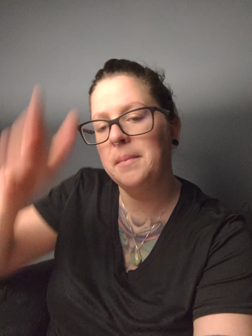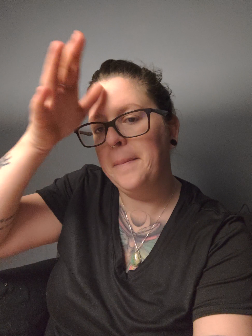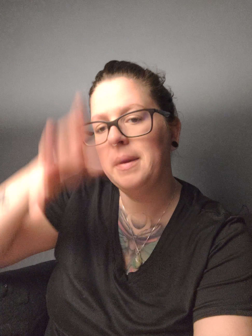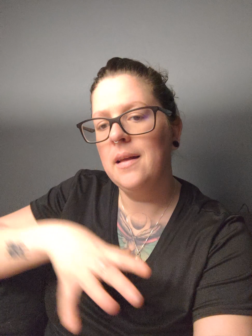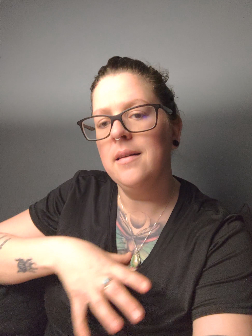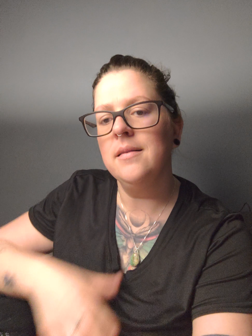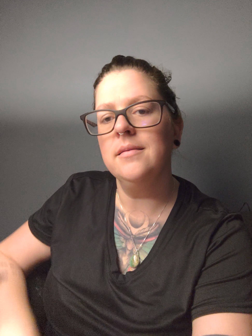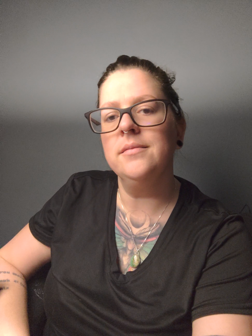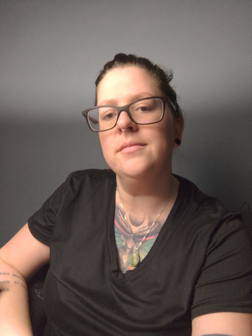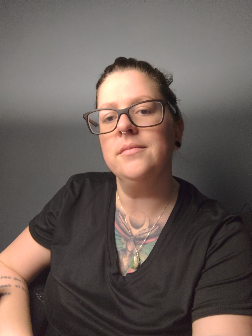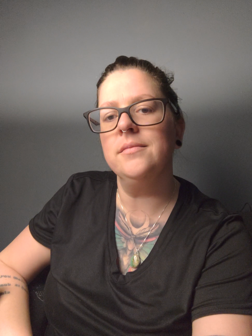man